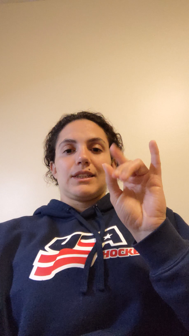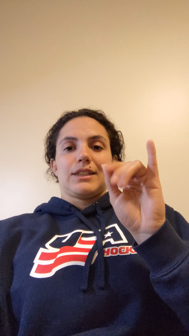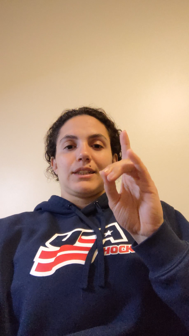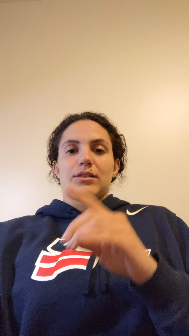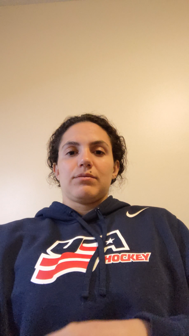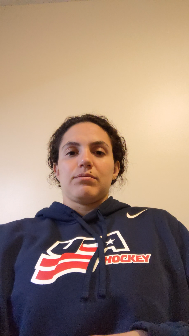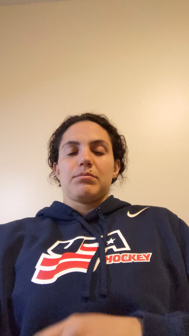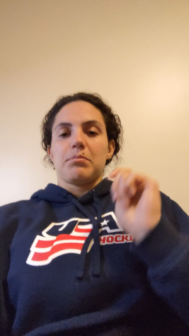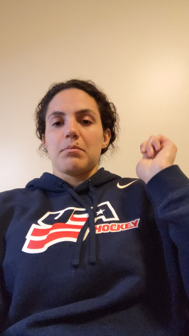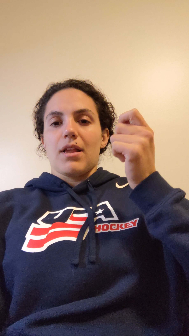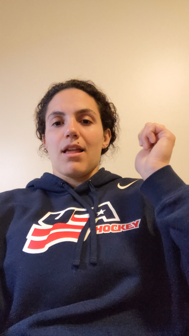bat